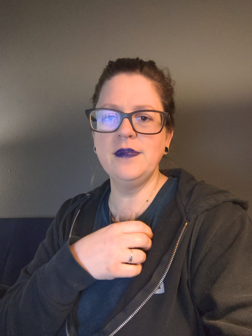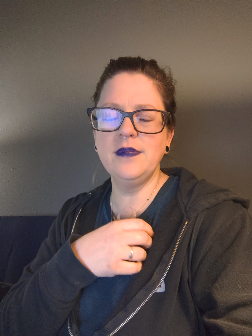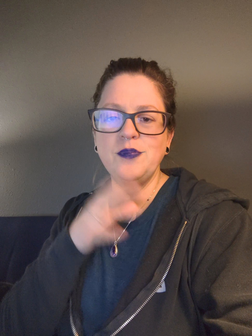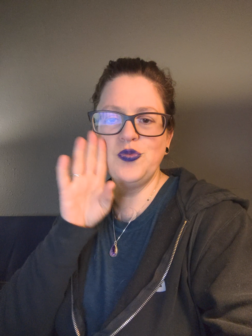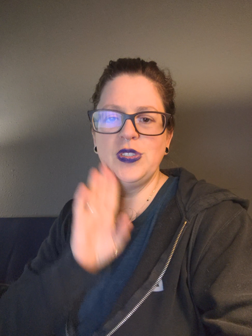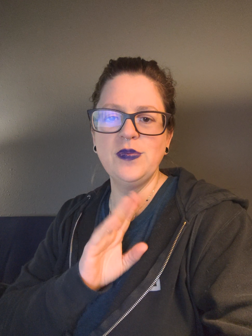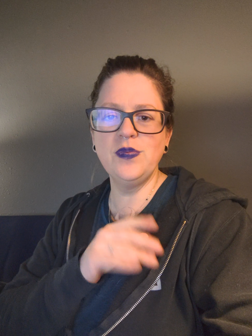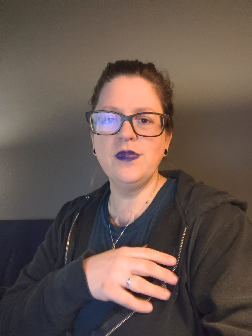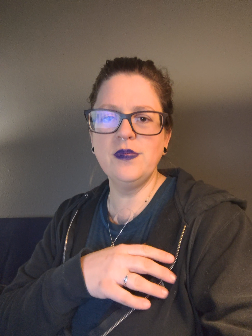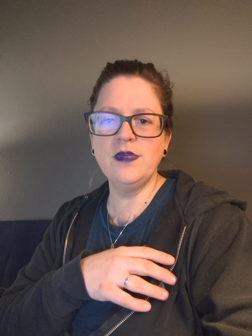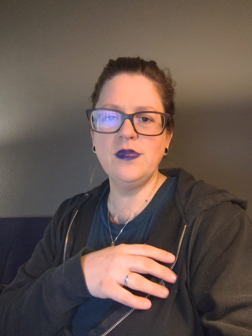brown